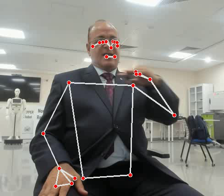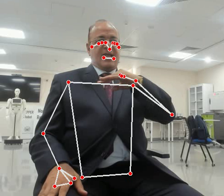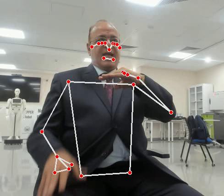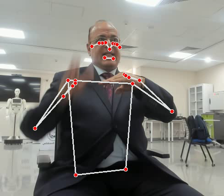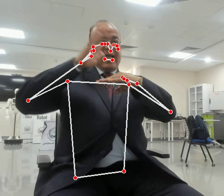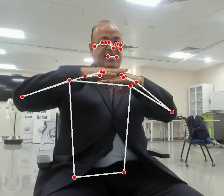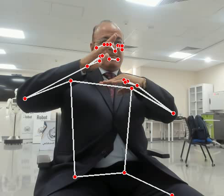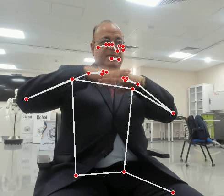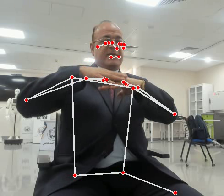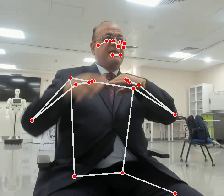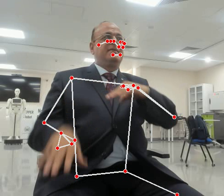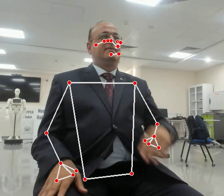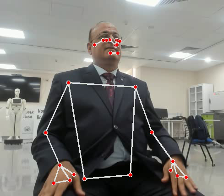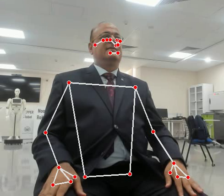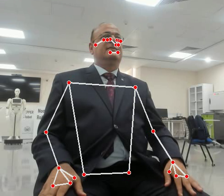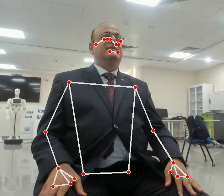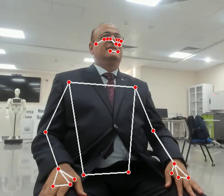ehtrem nfsk